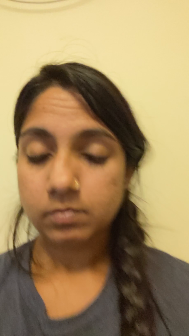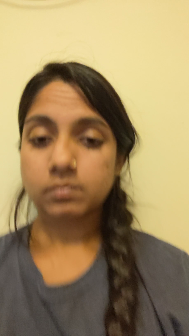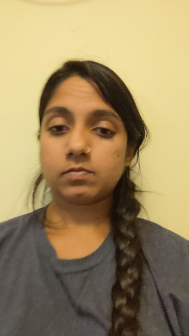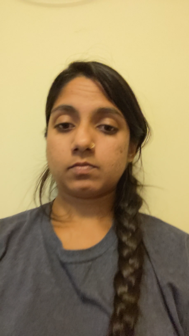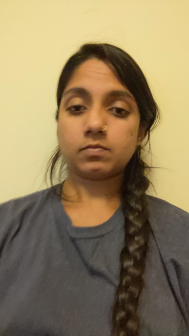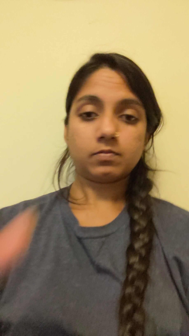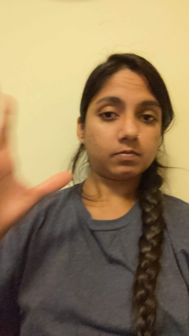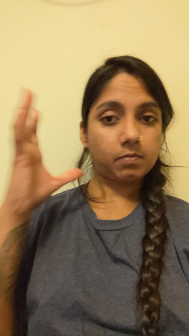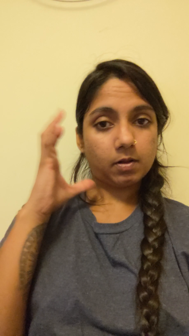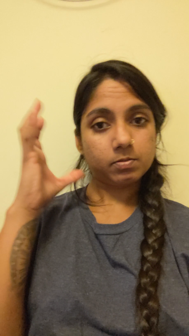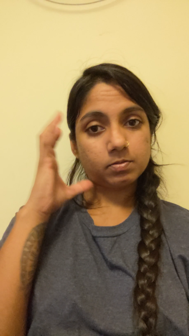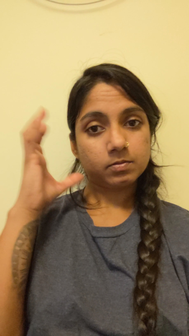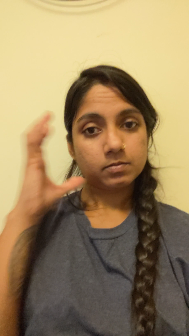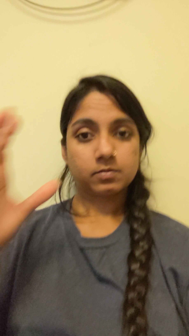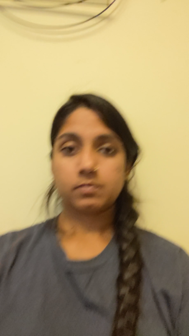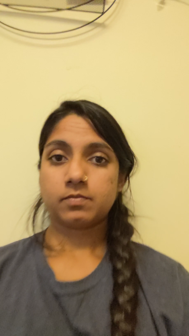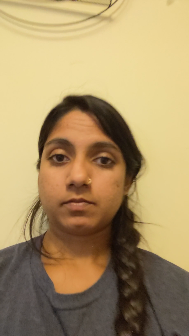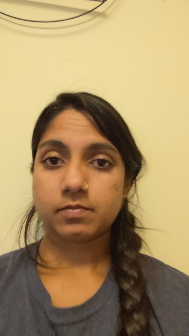pillow